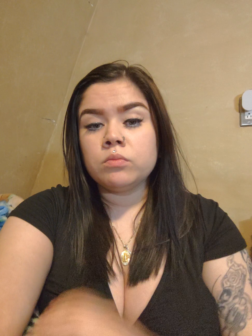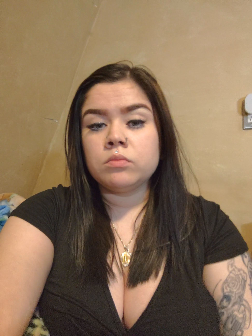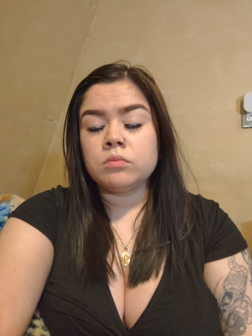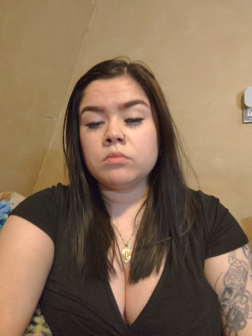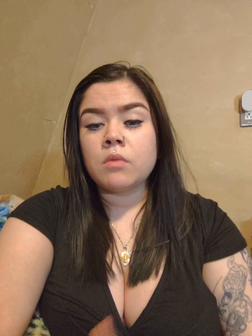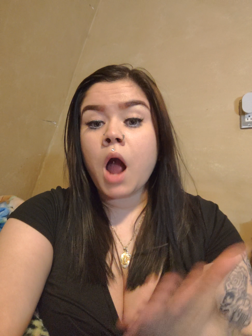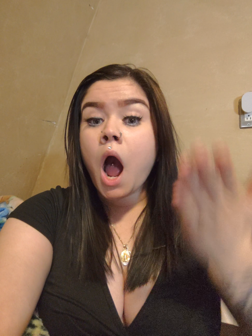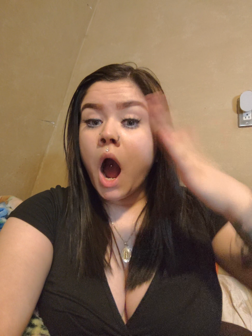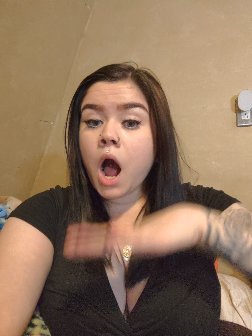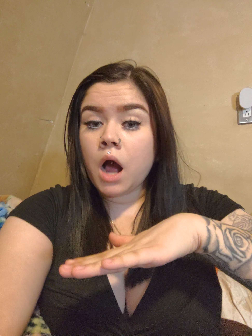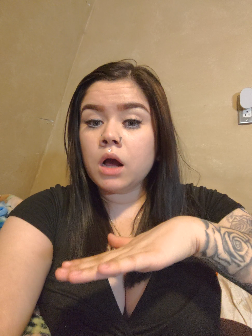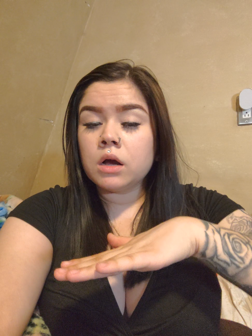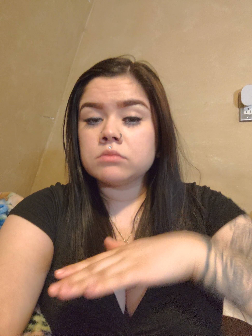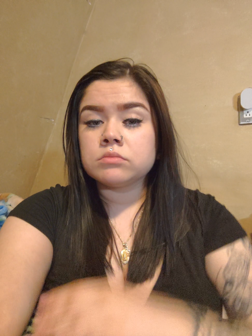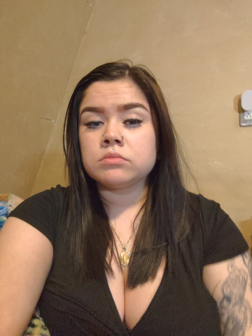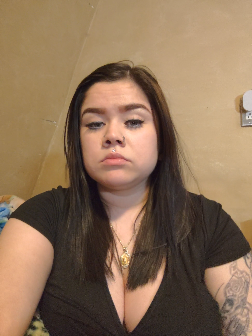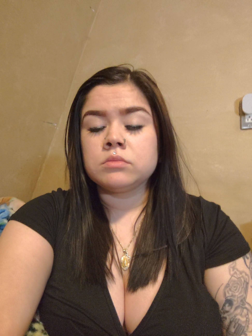on